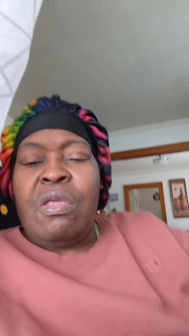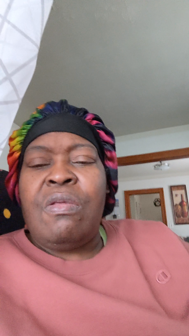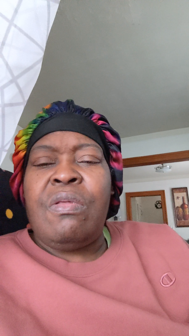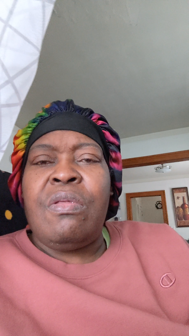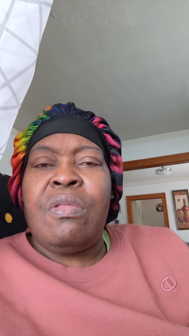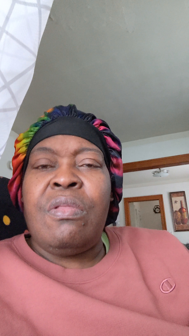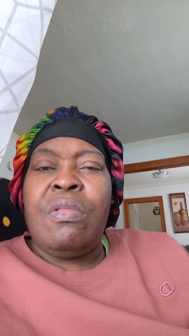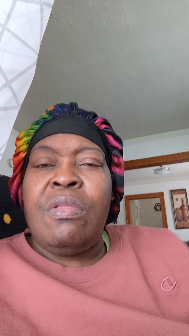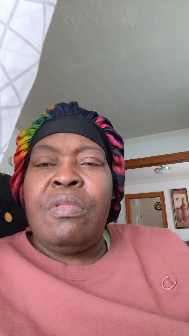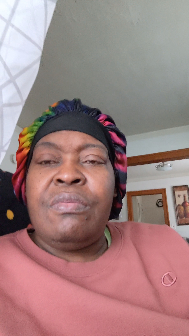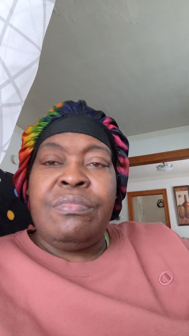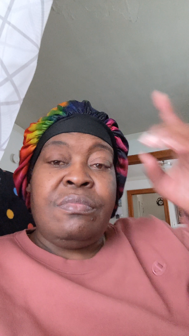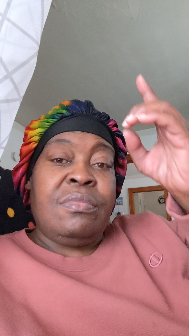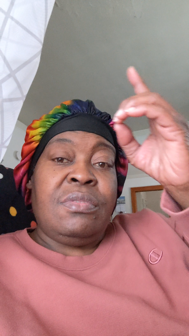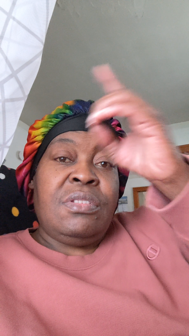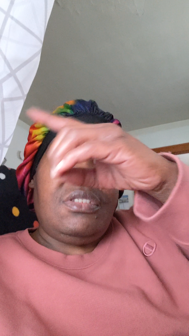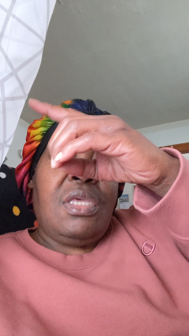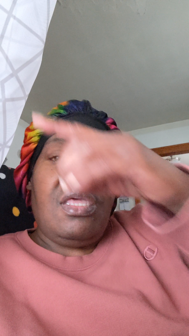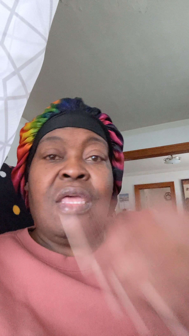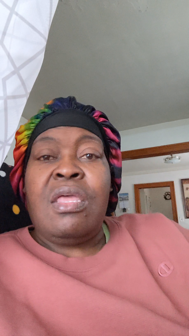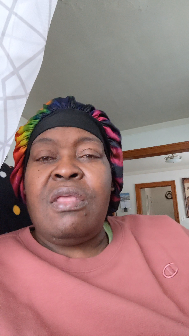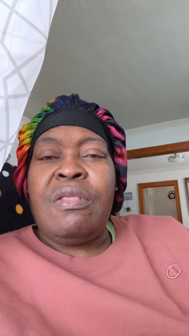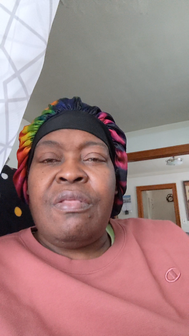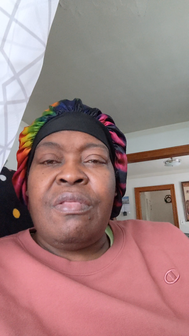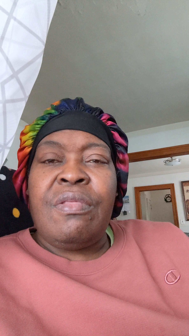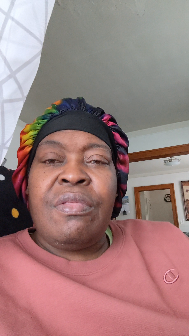day